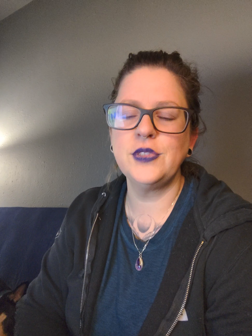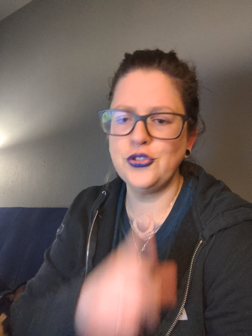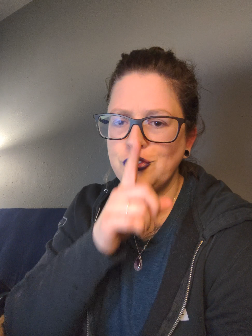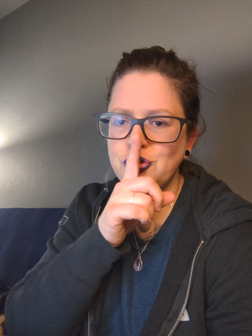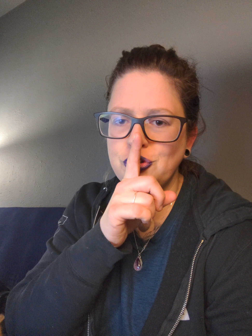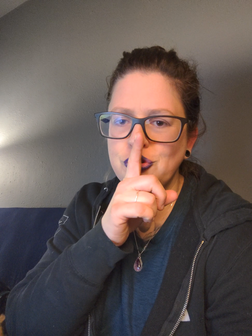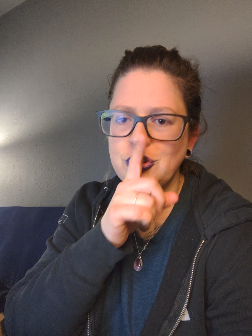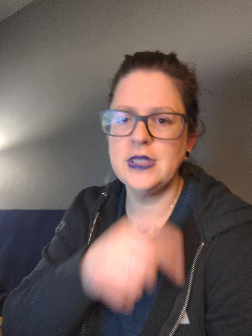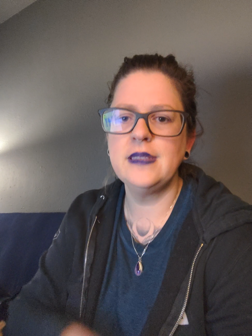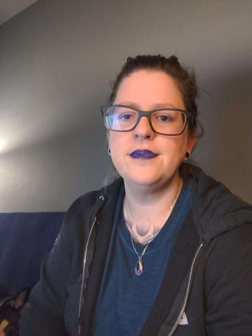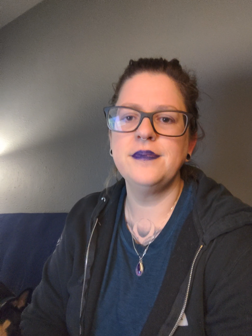shhh